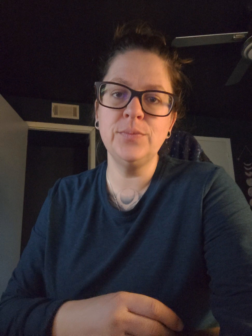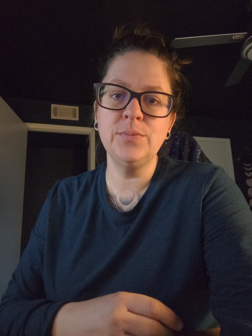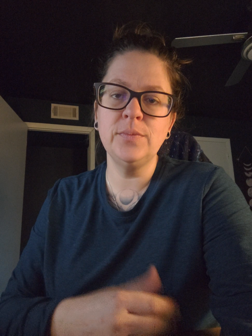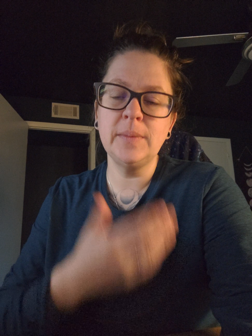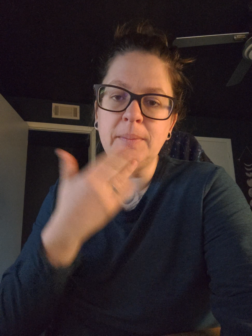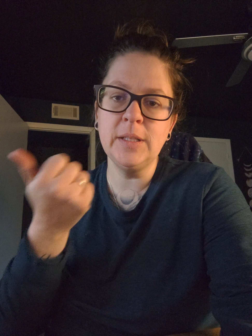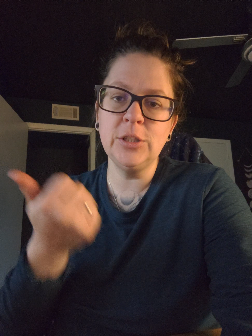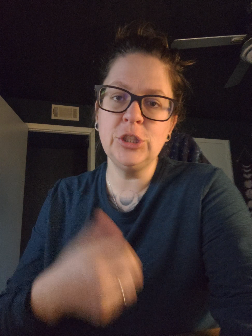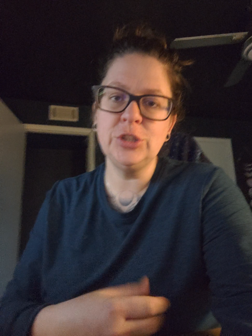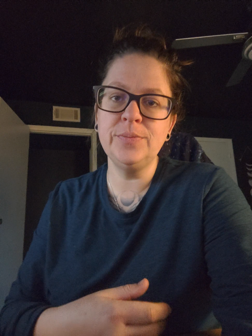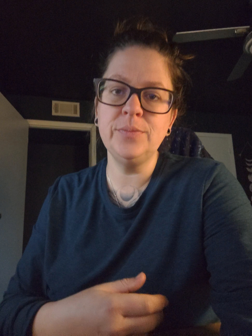better